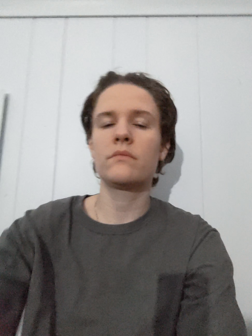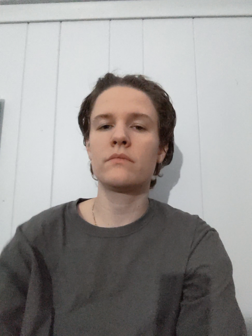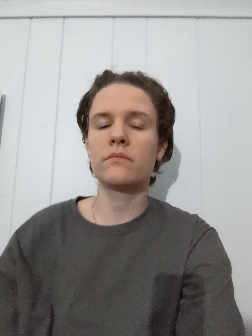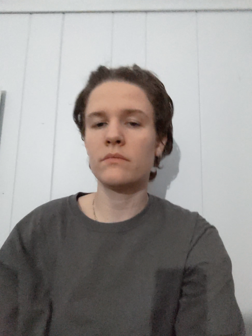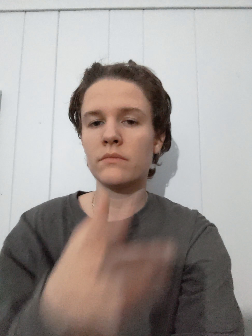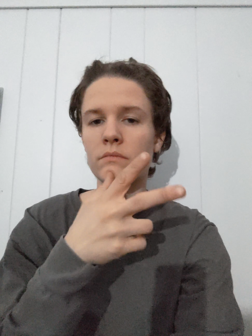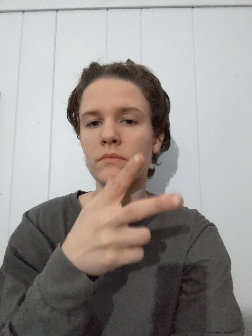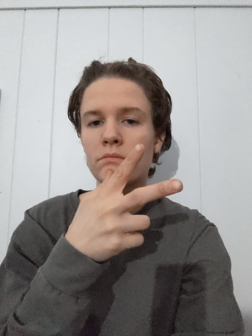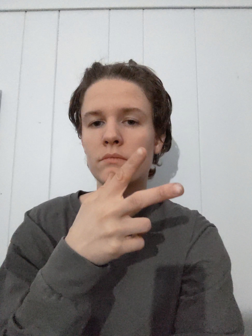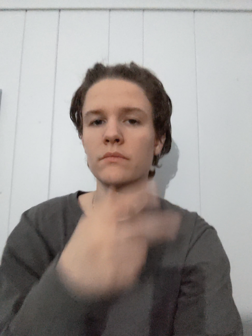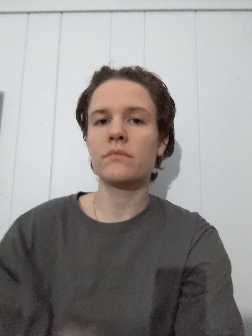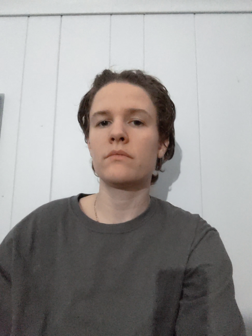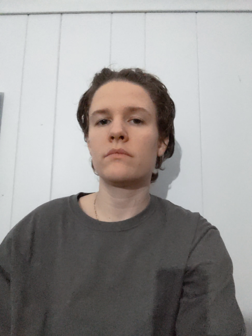hen